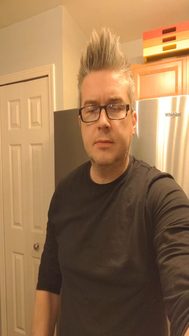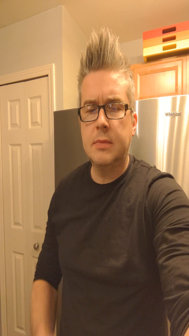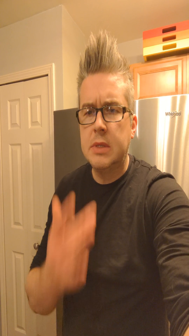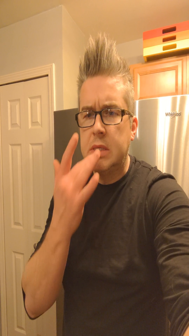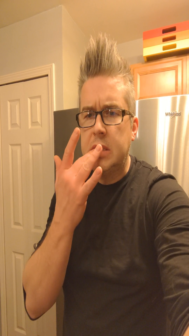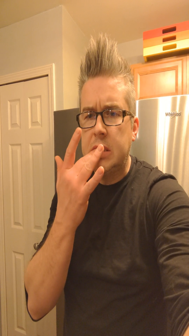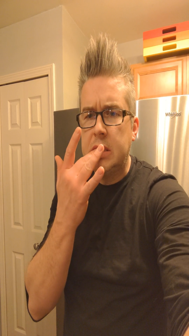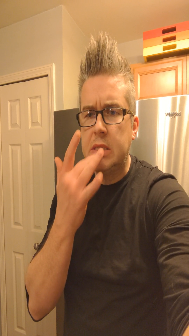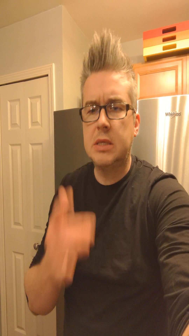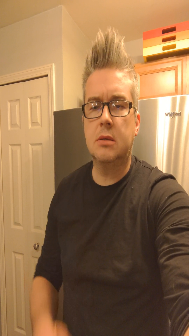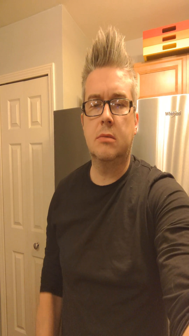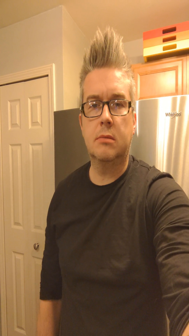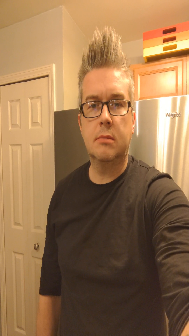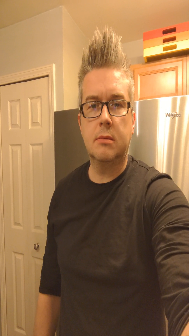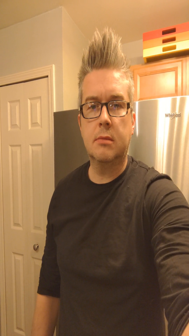taste